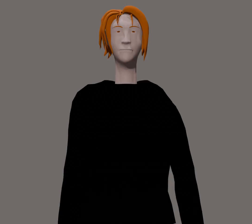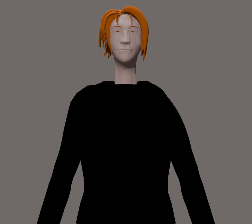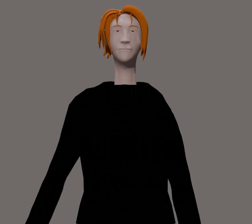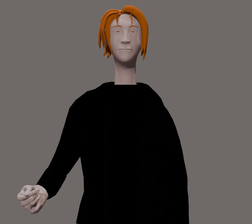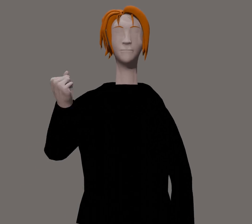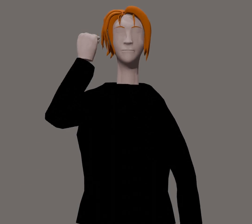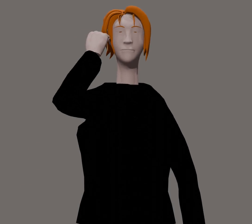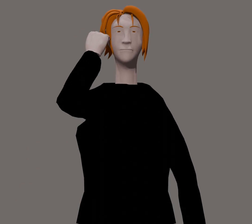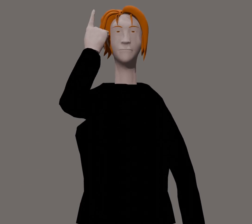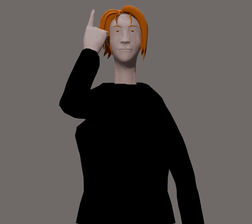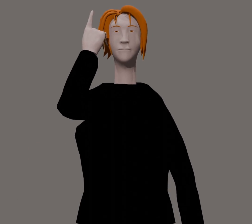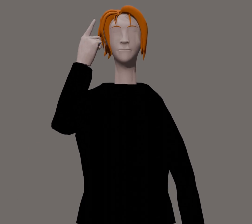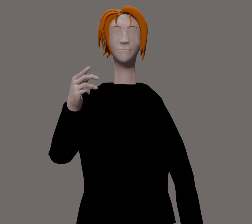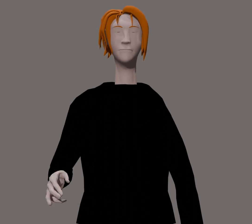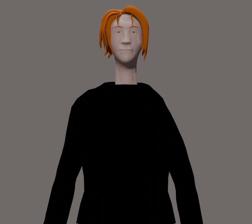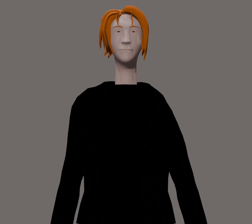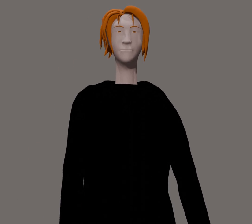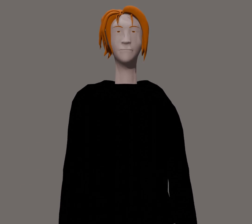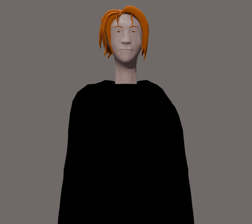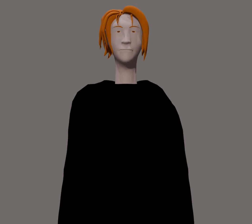Comprehend